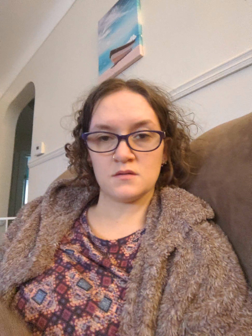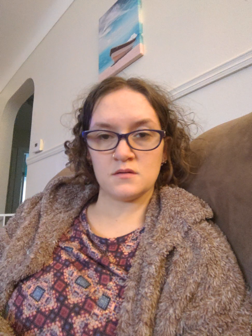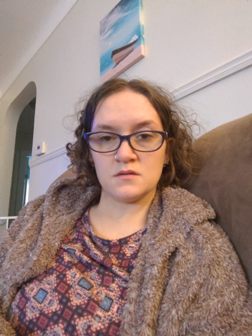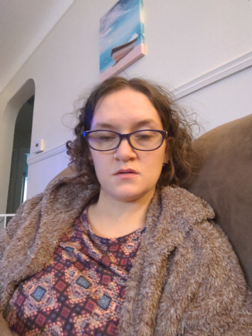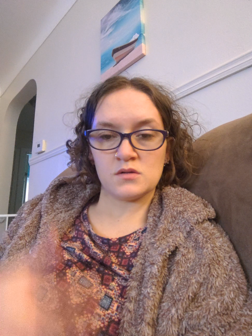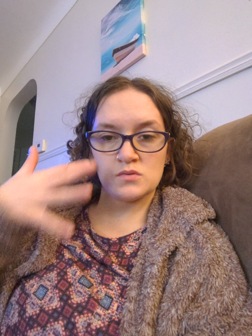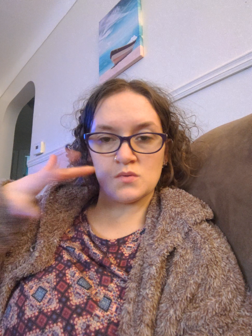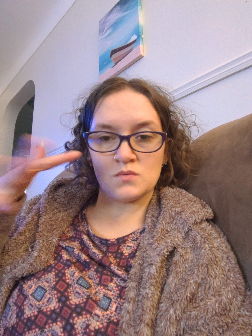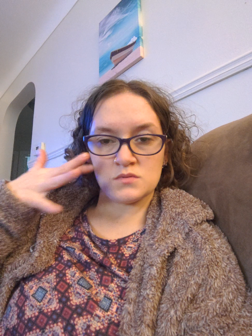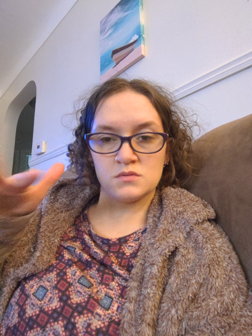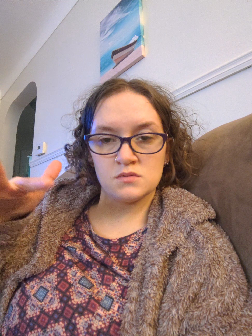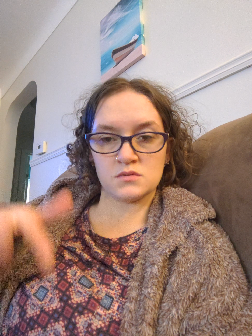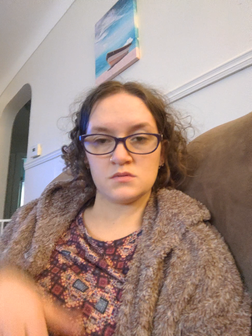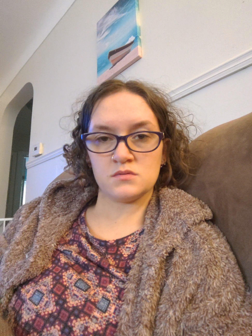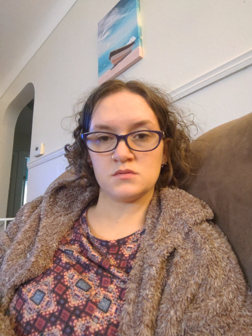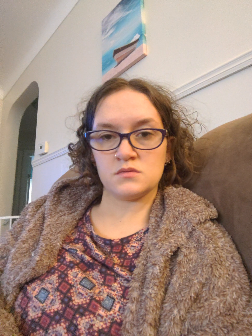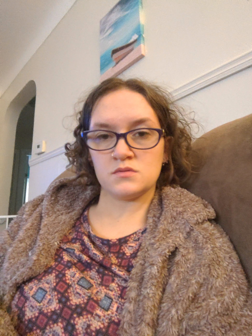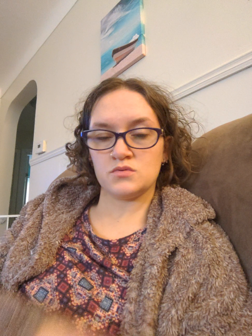noisy